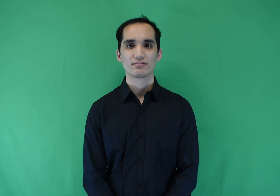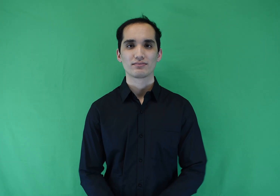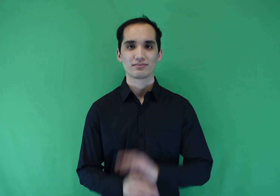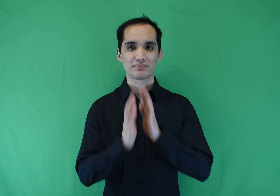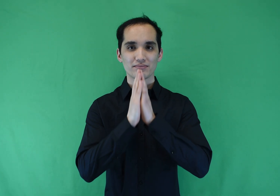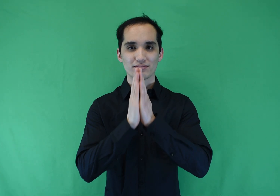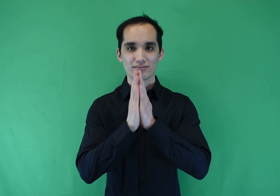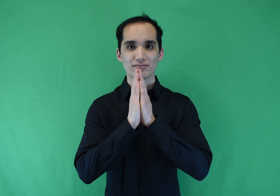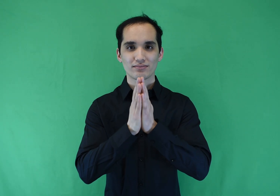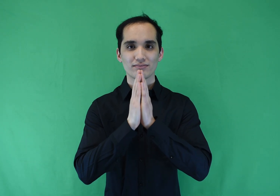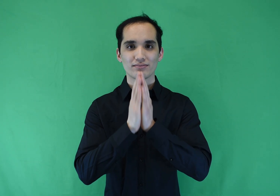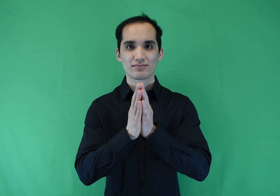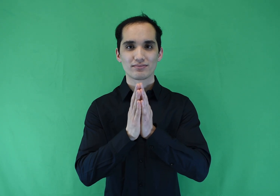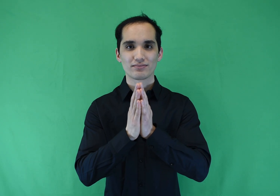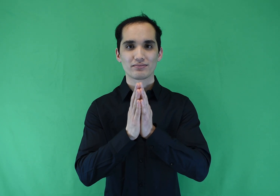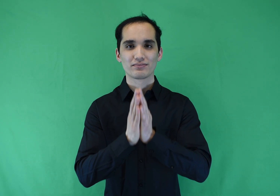por favor